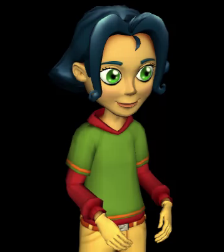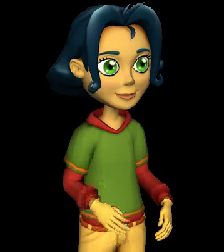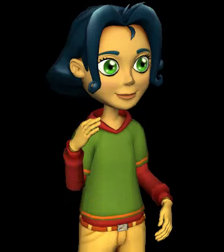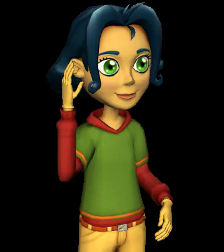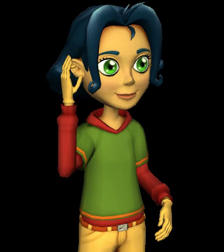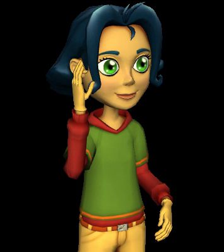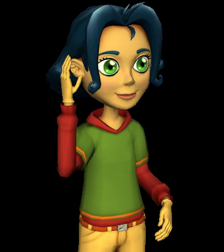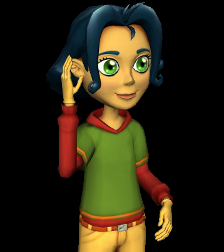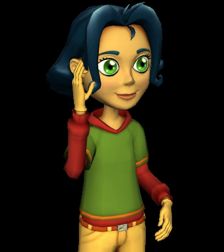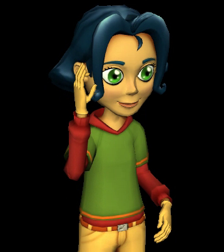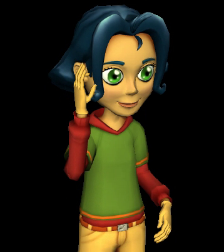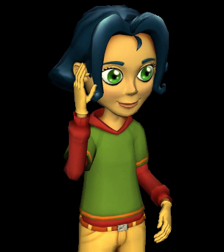أذن